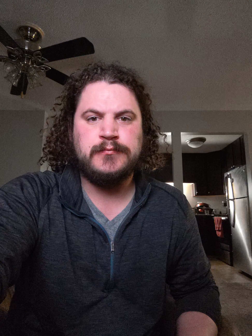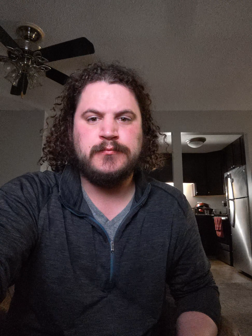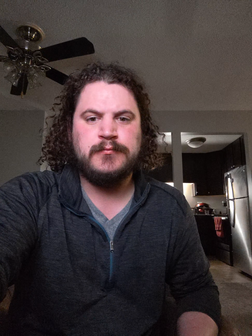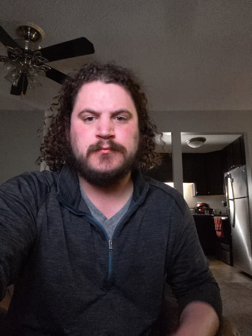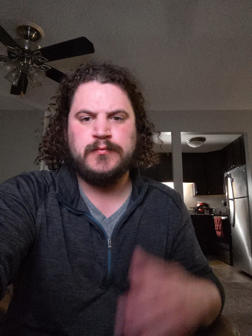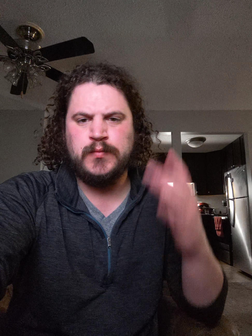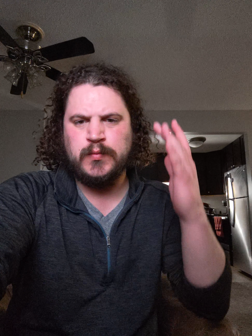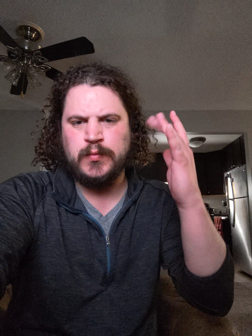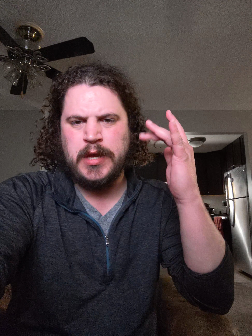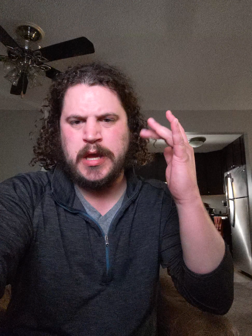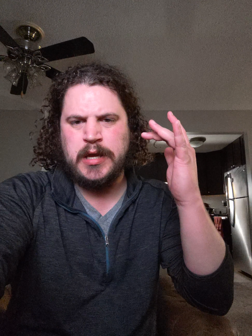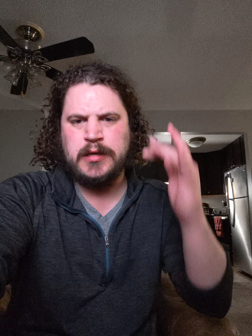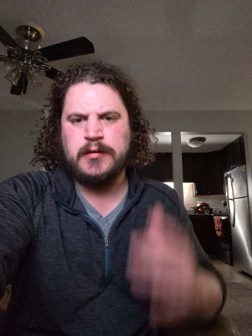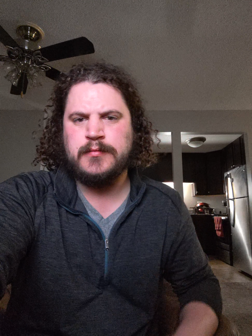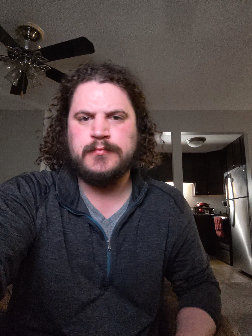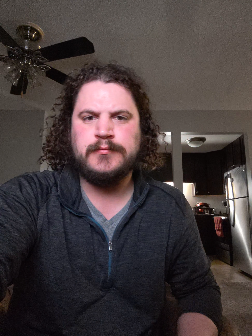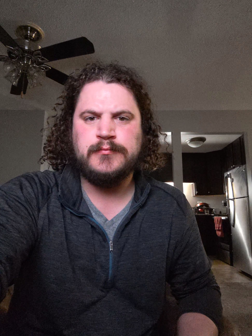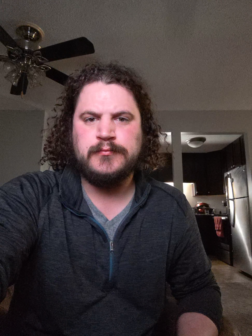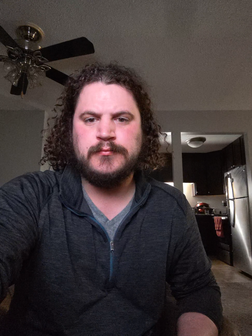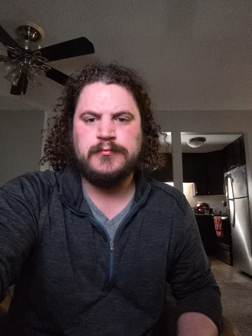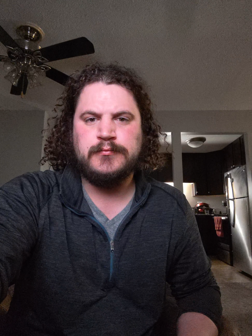why